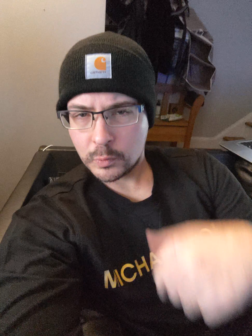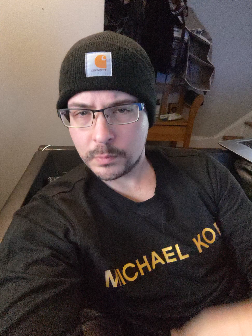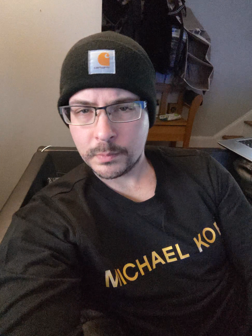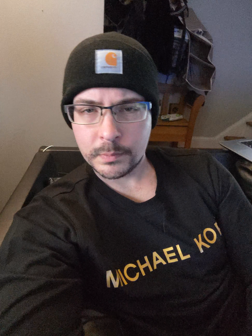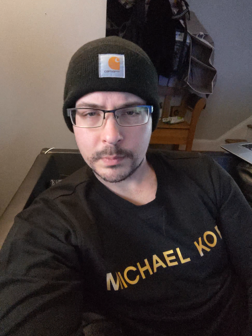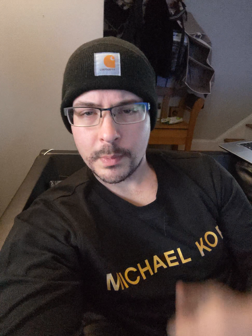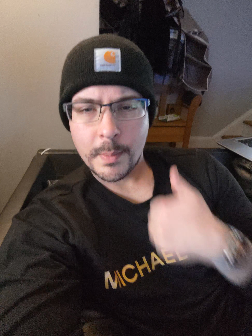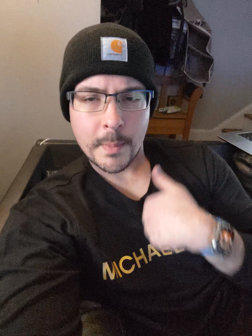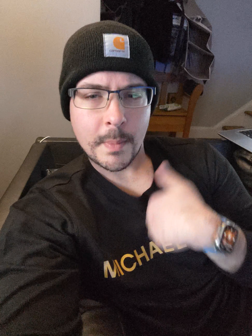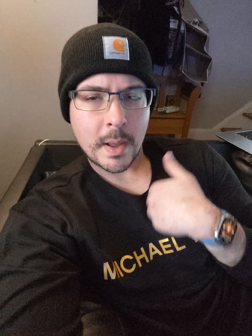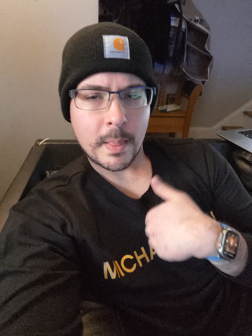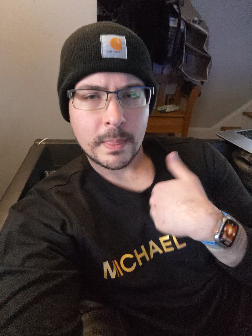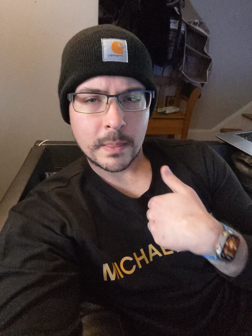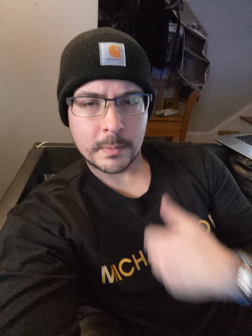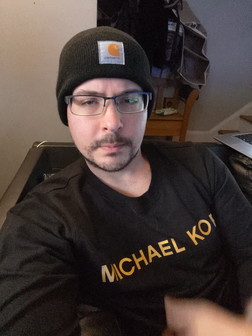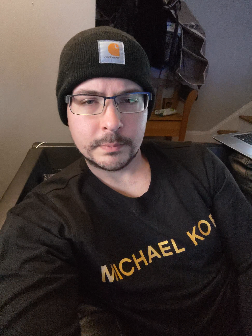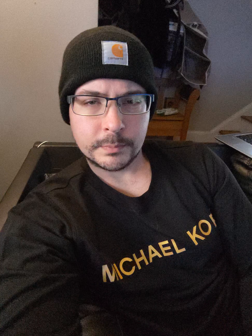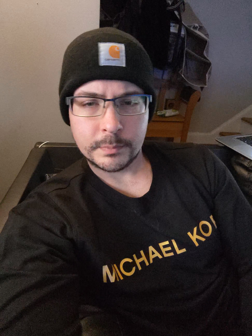bath